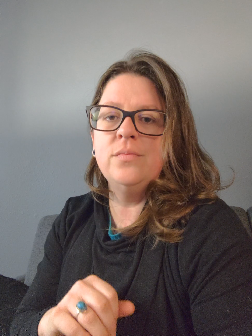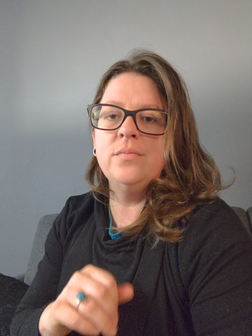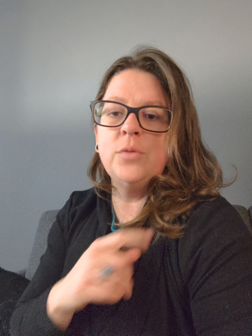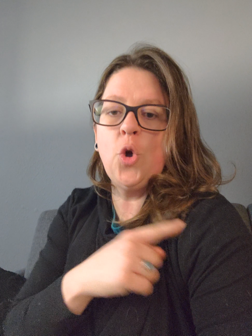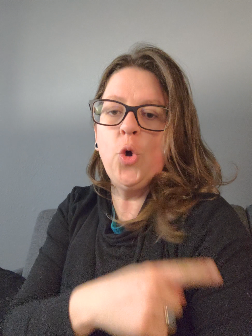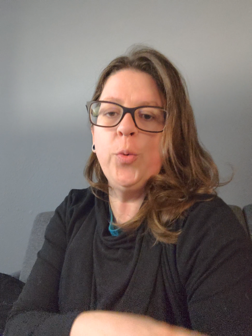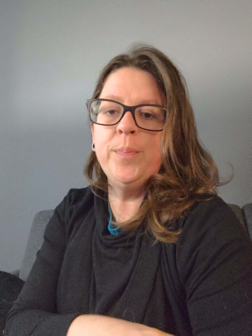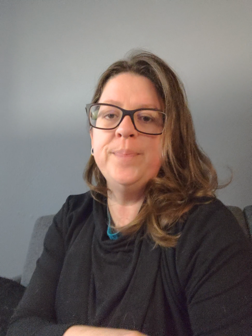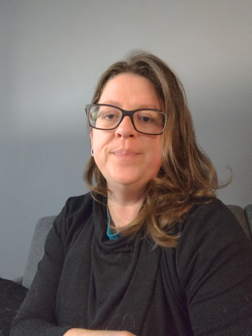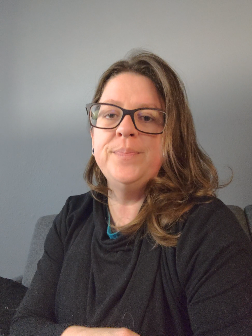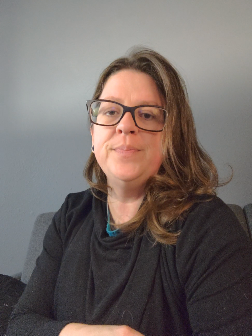arm